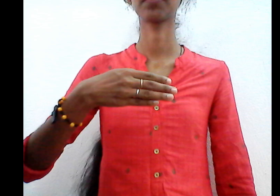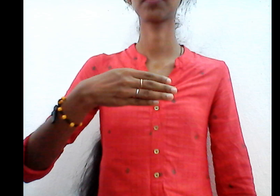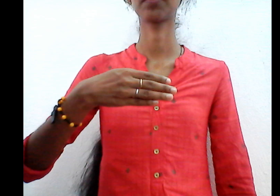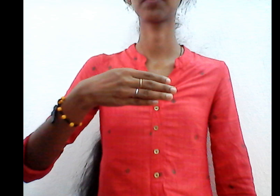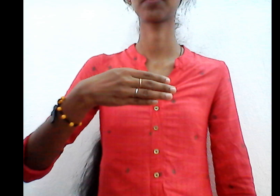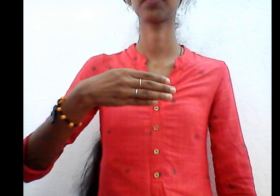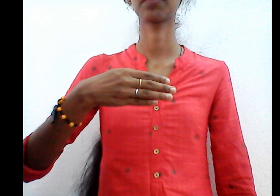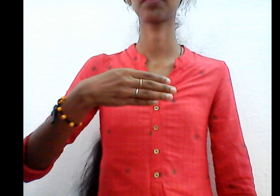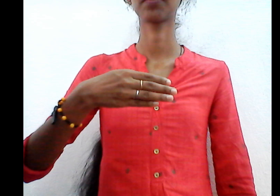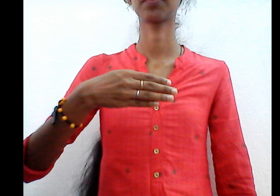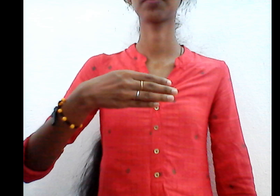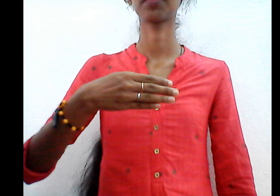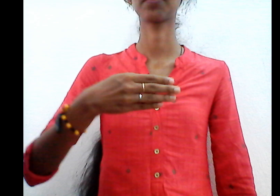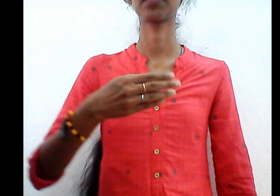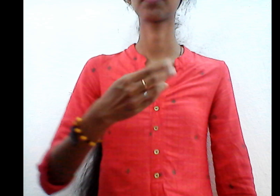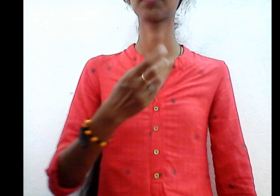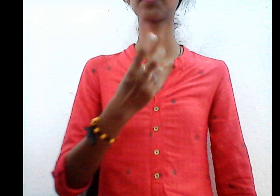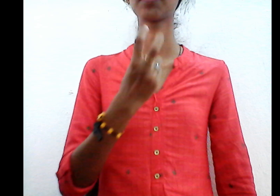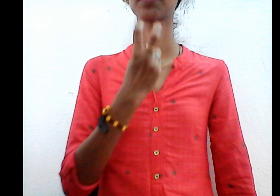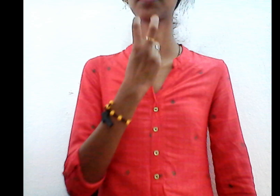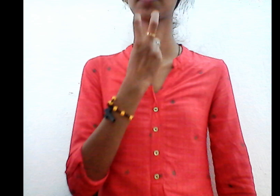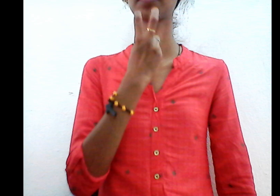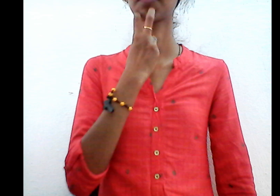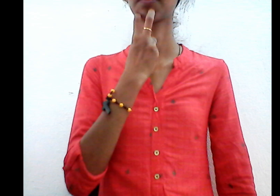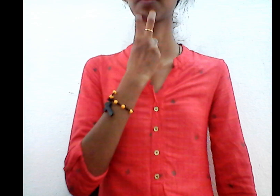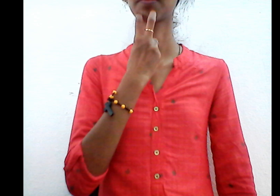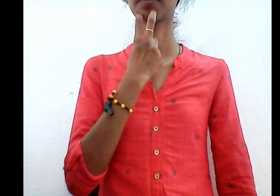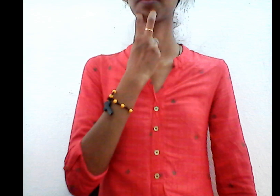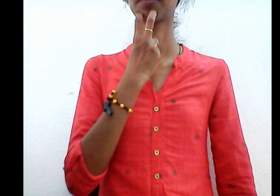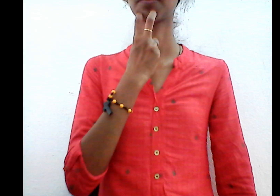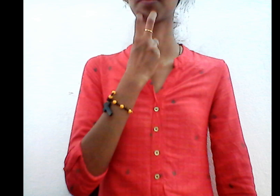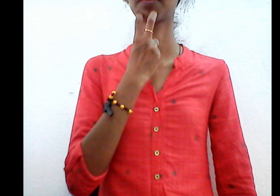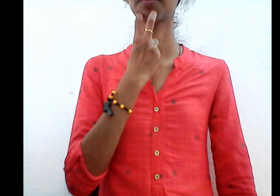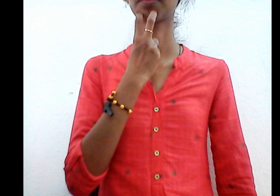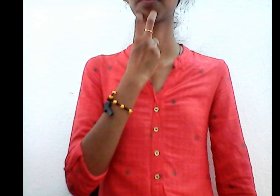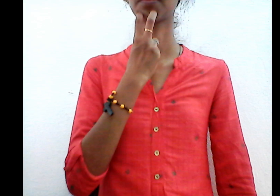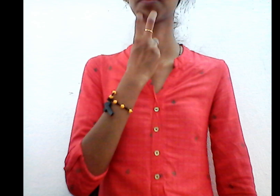അഃ